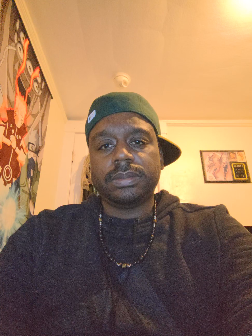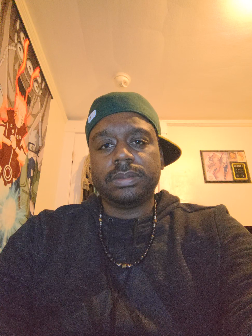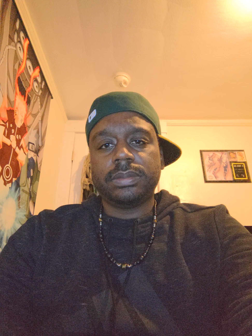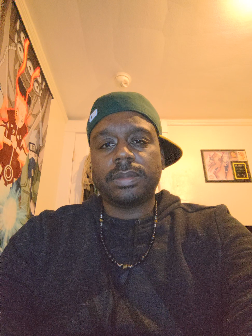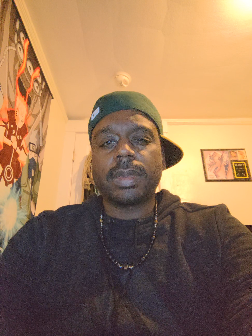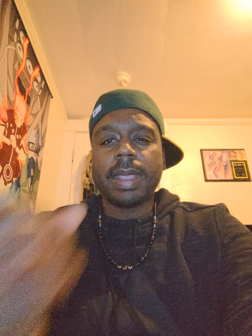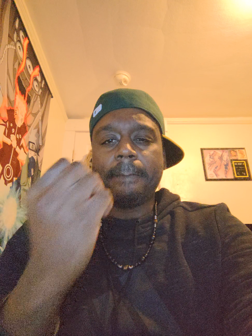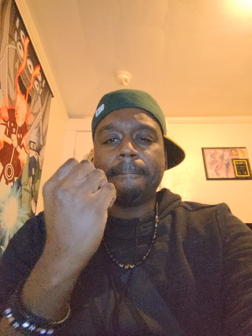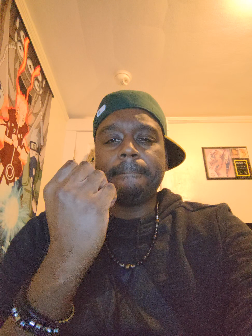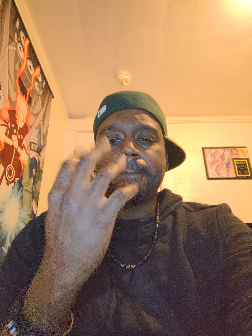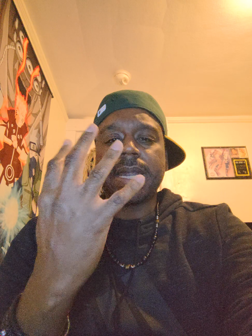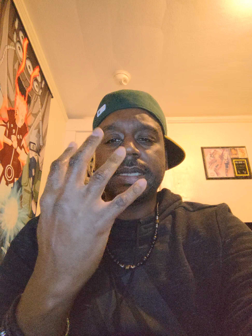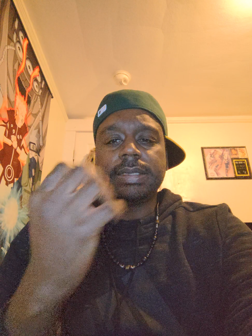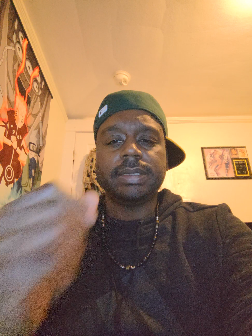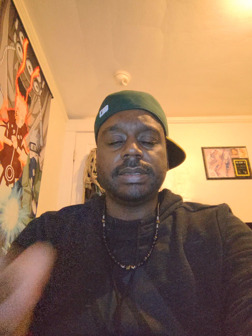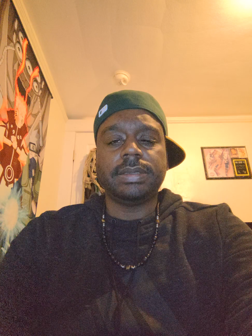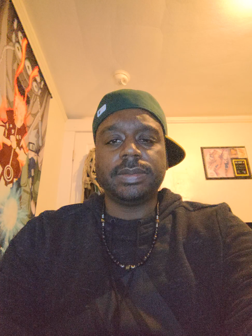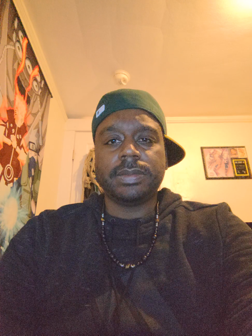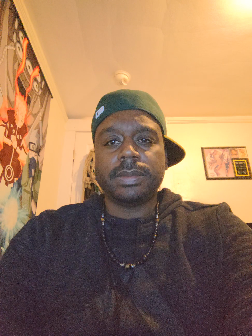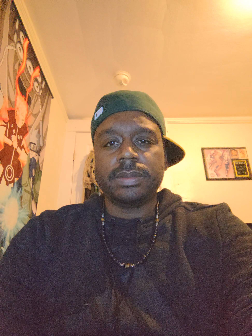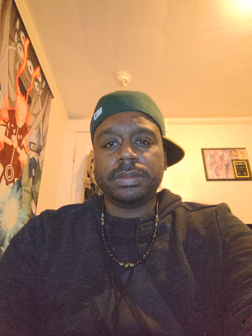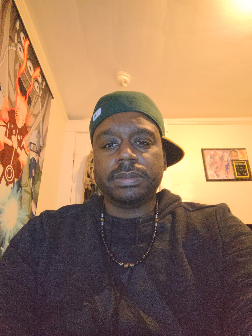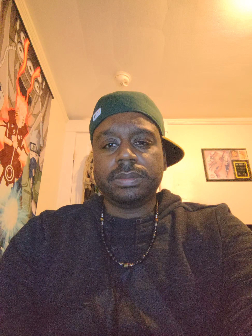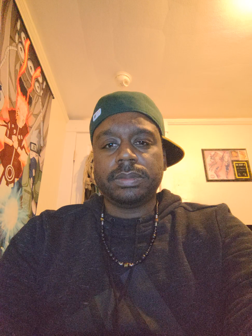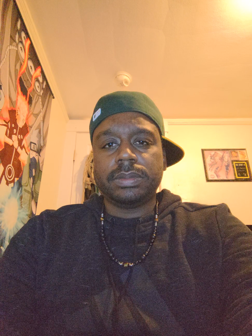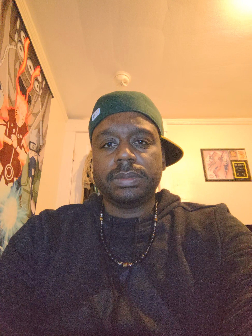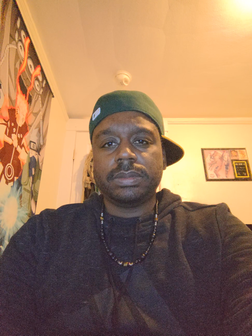many